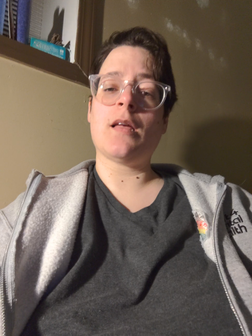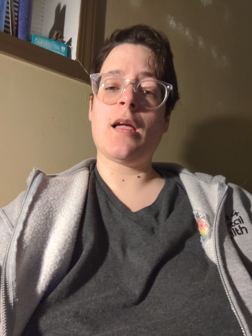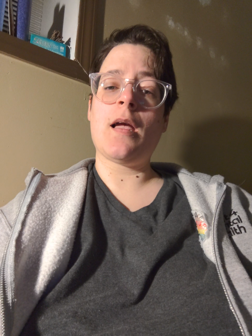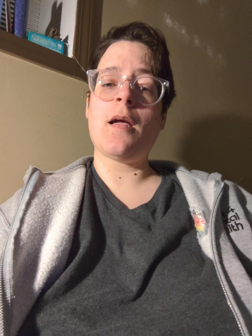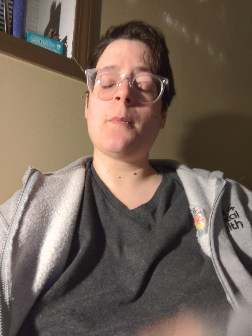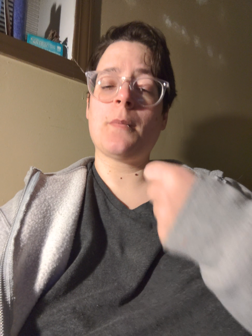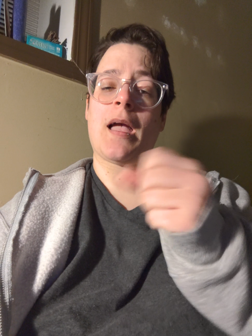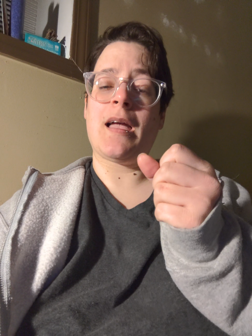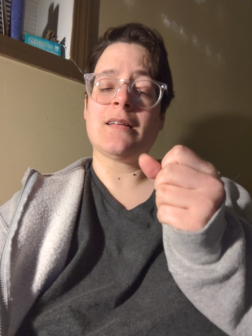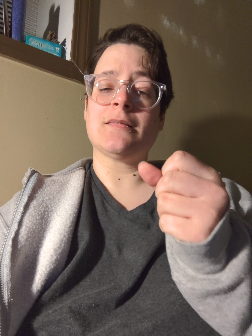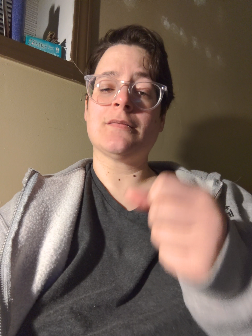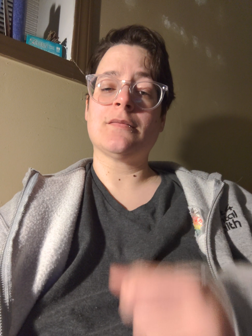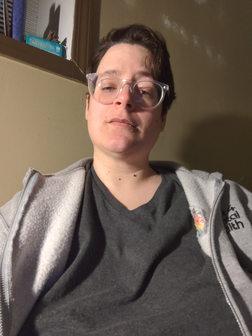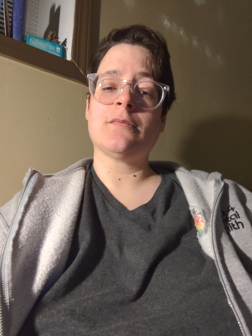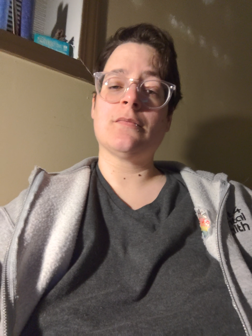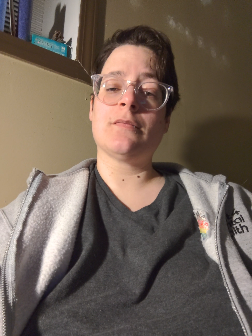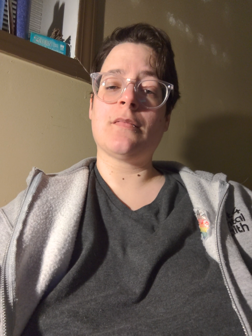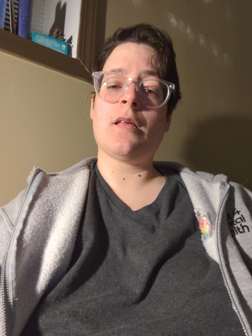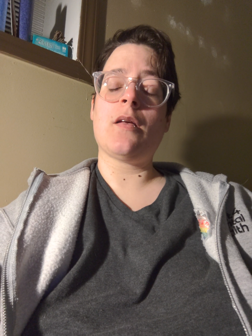make